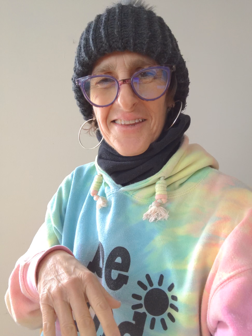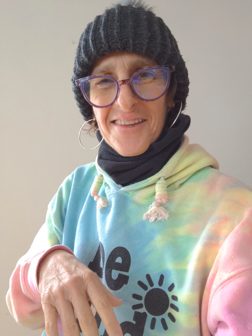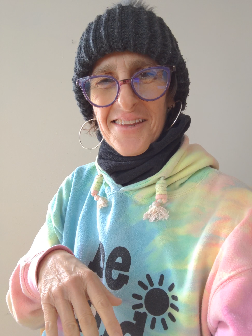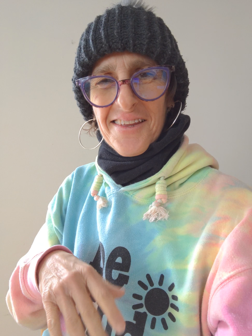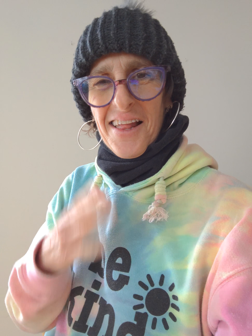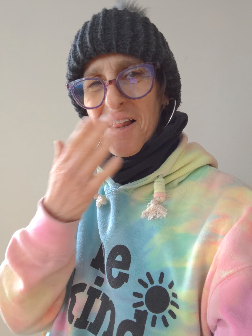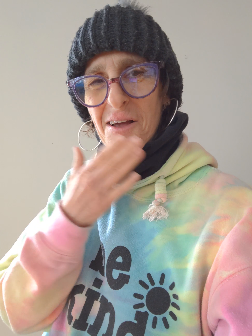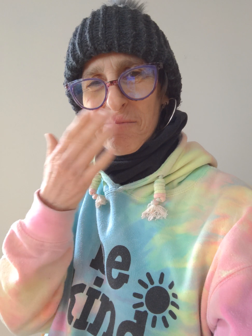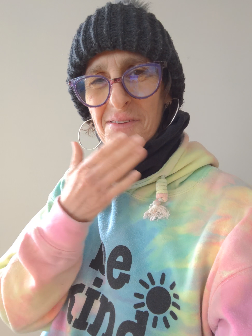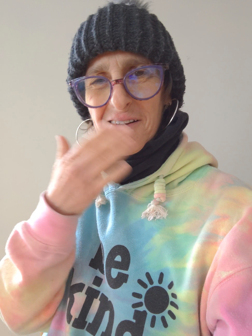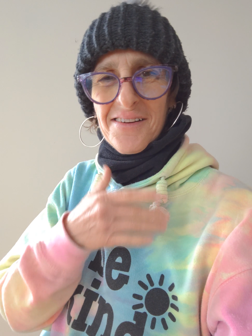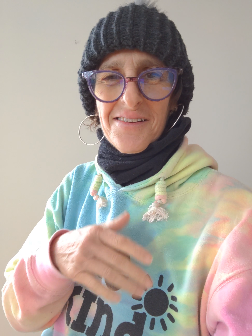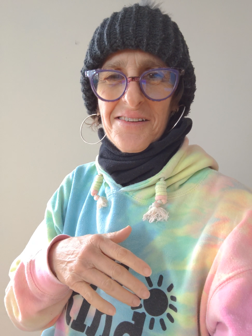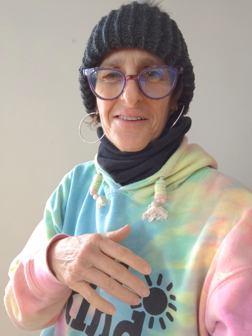napkin